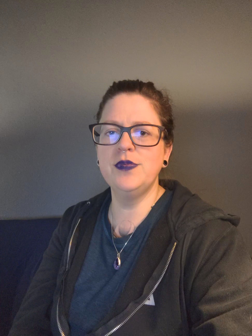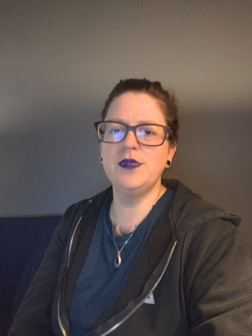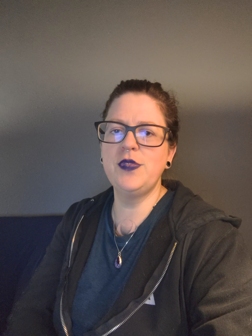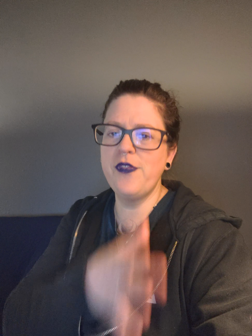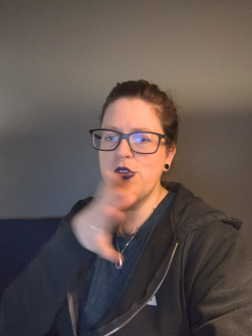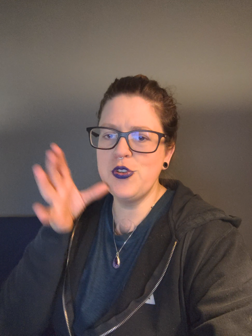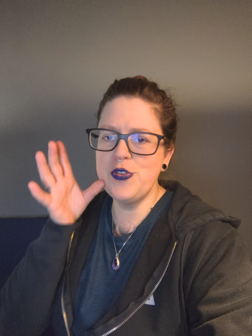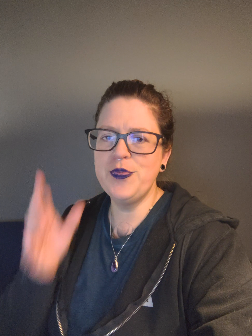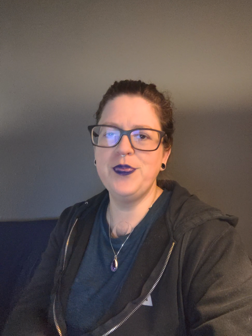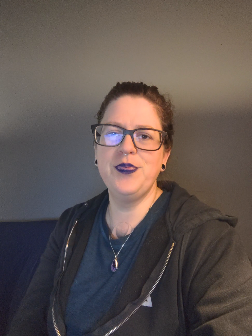farm